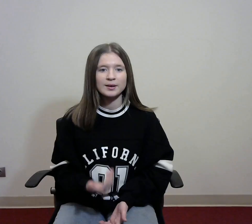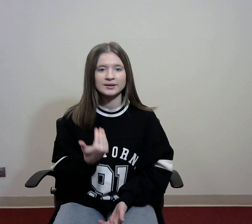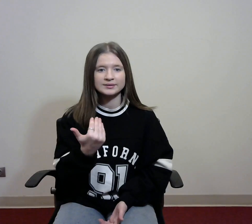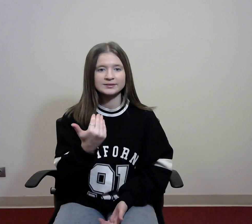siz